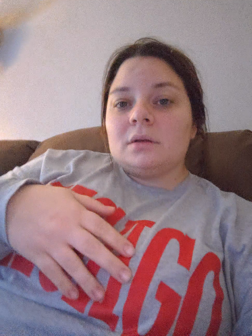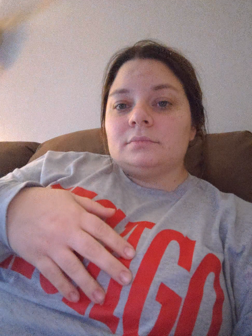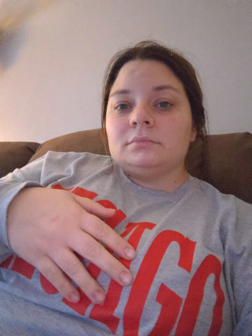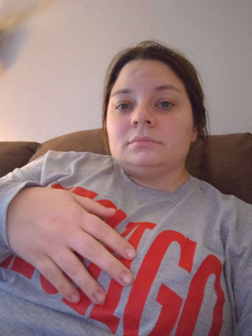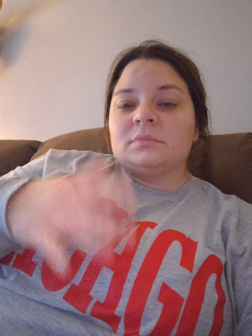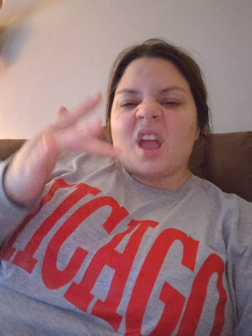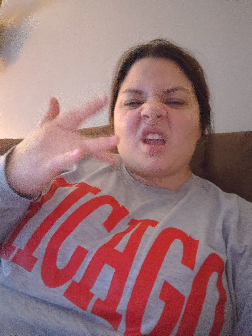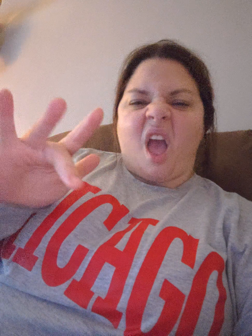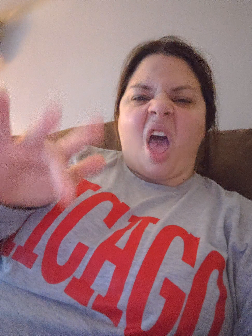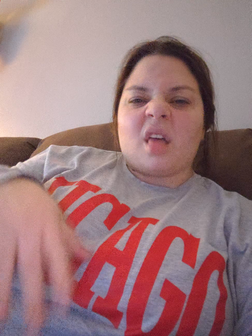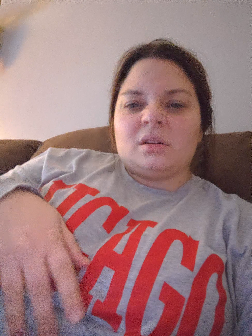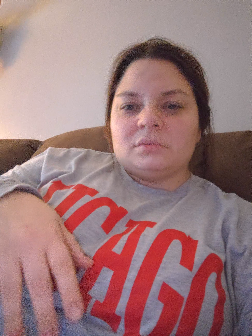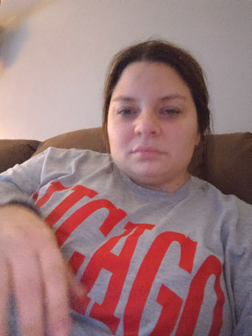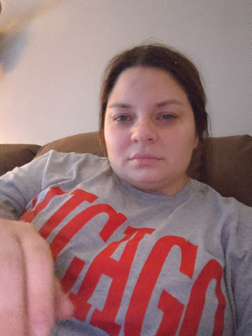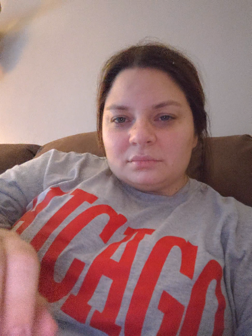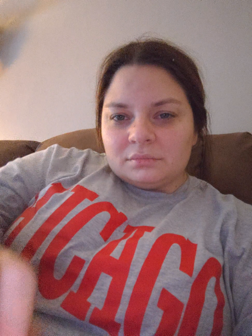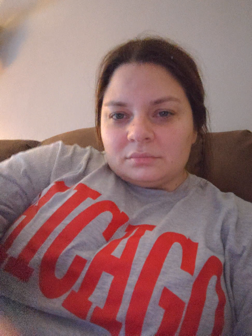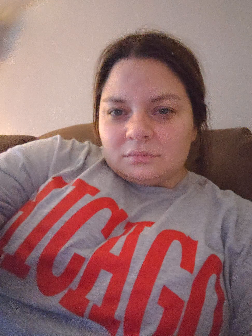yucky